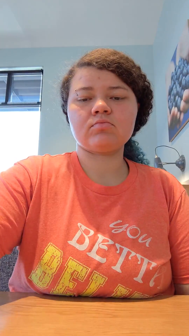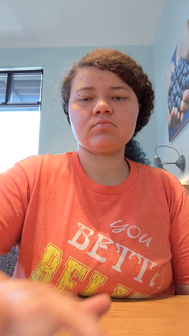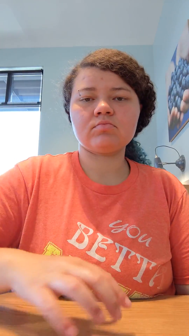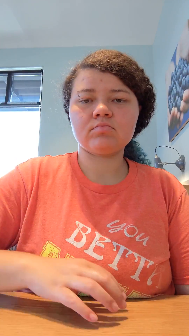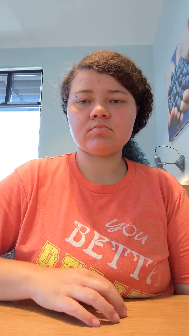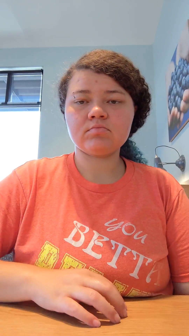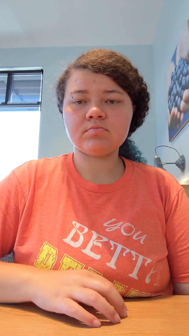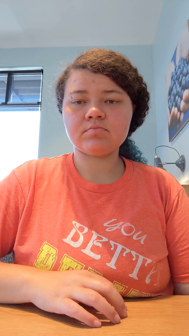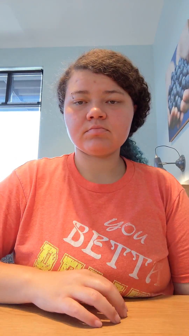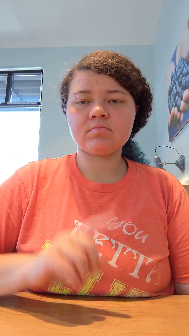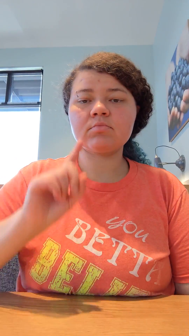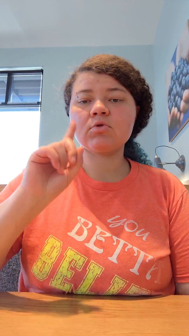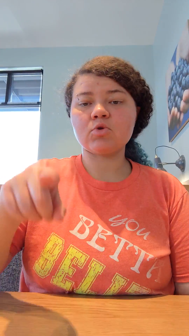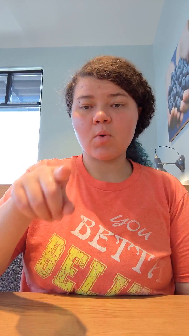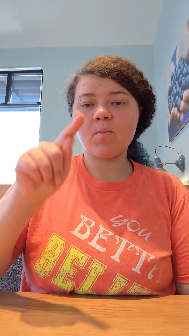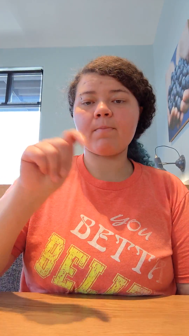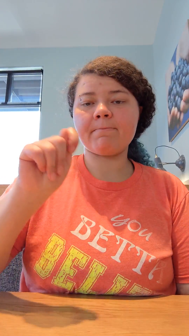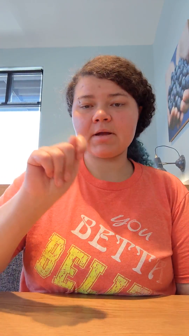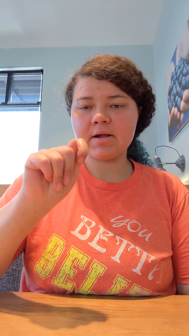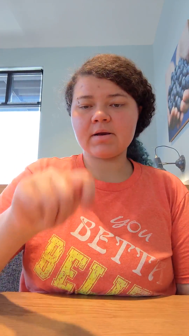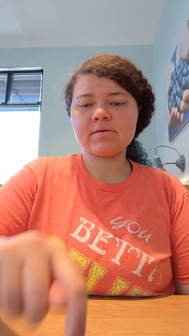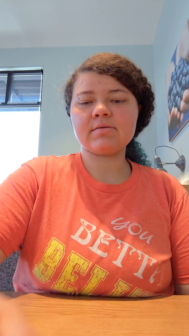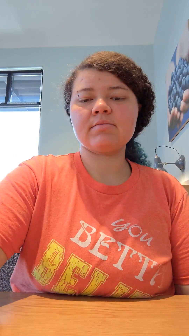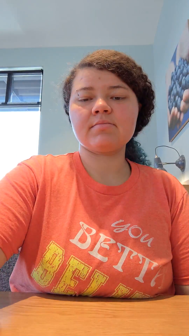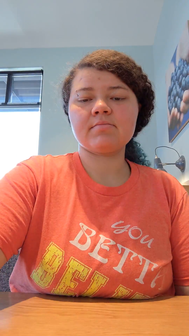go potty